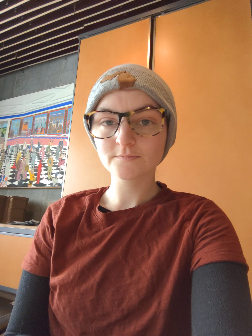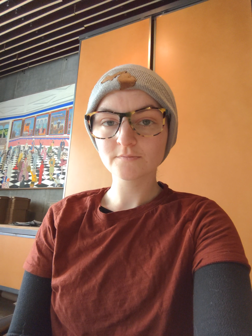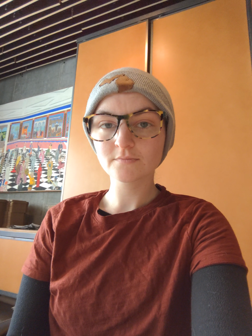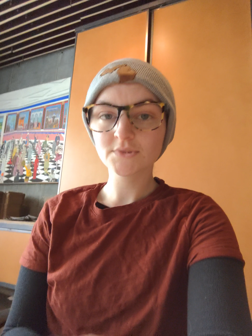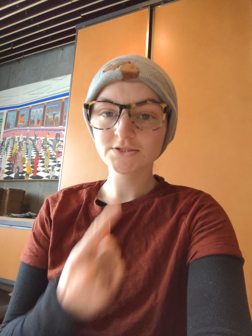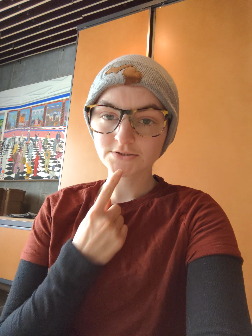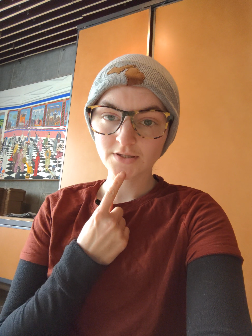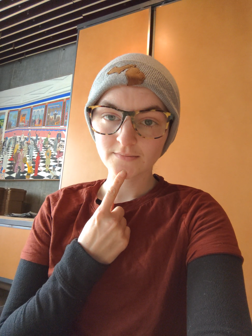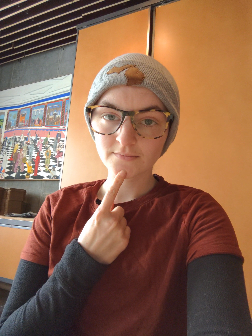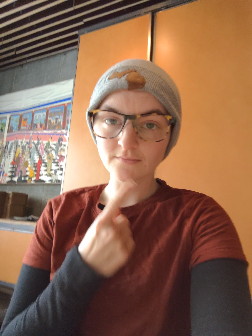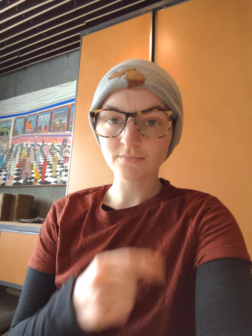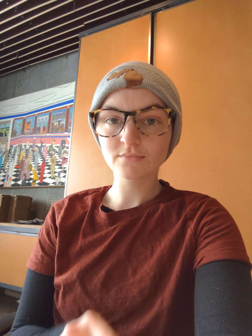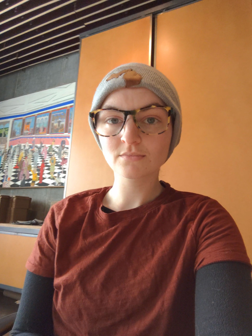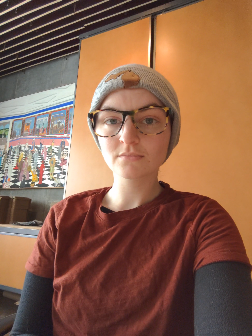say